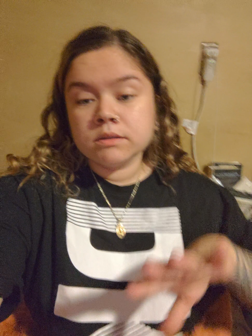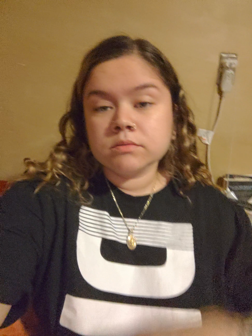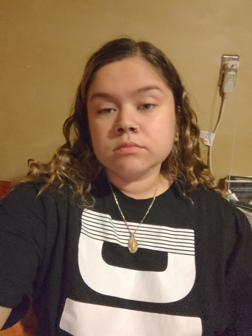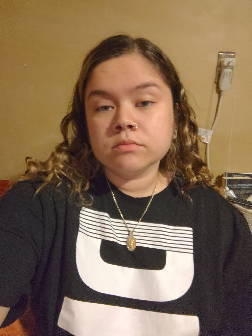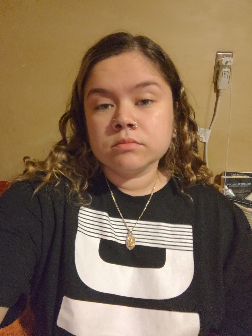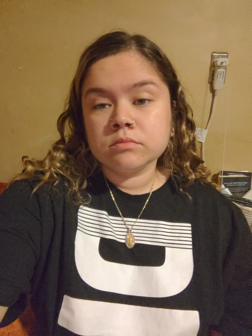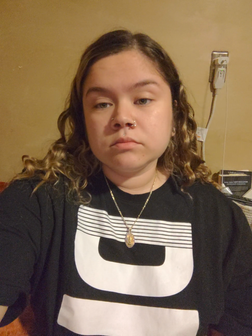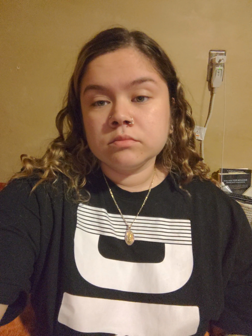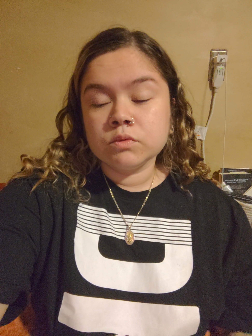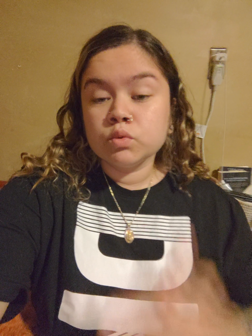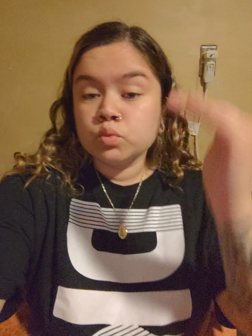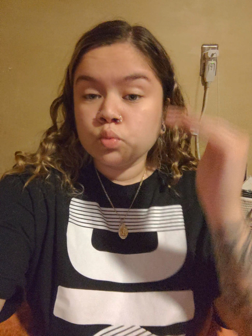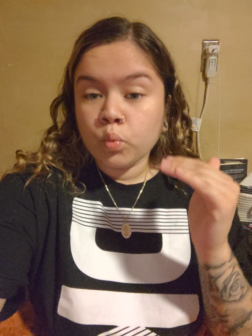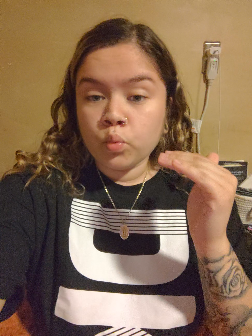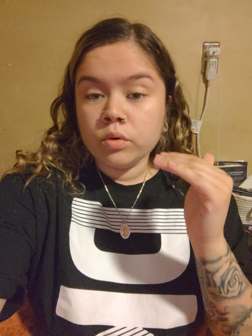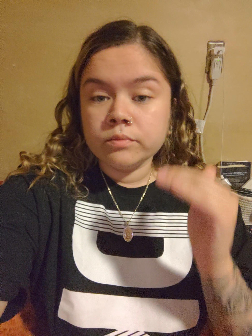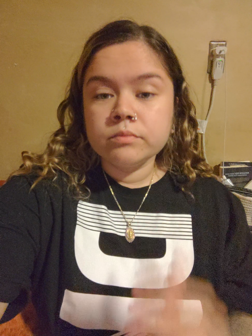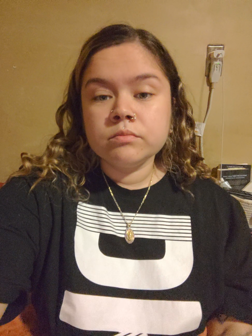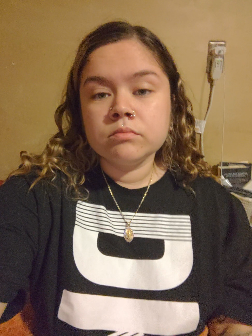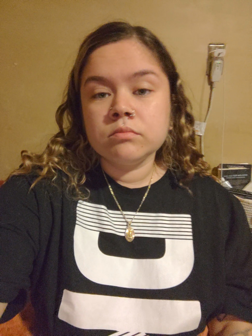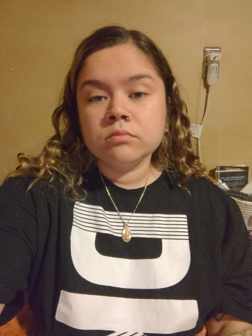short